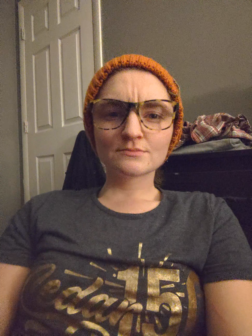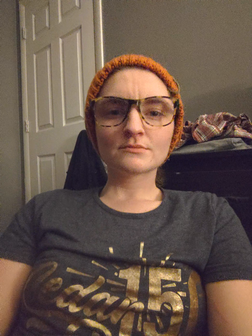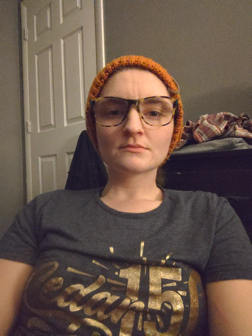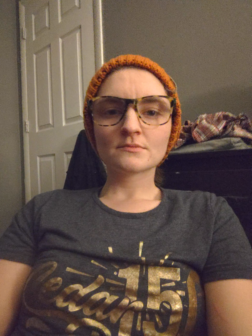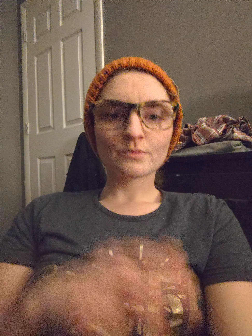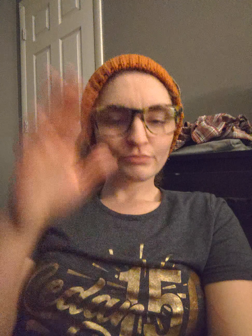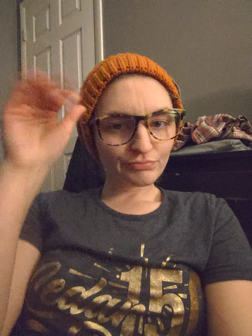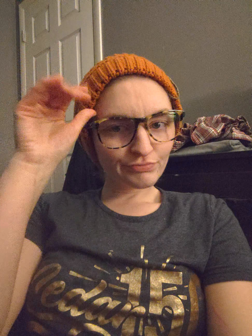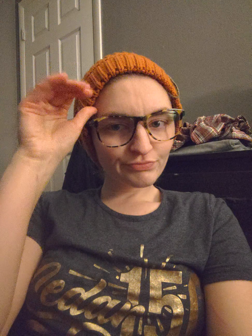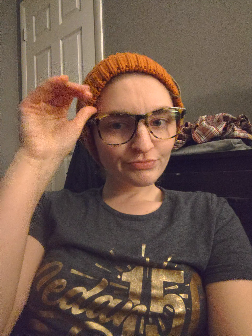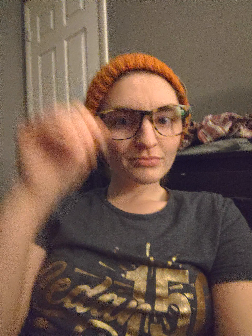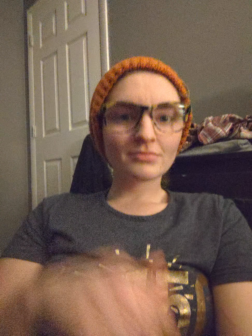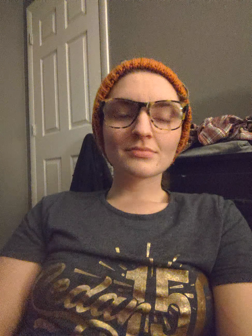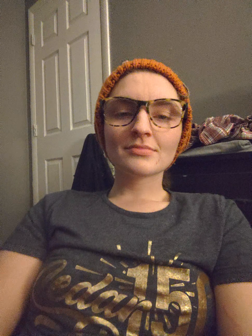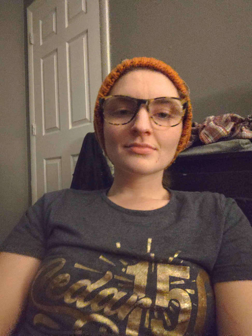donkey